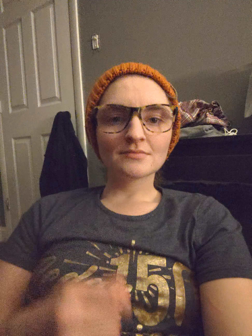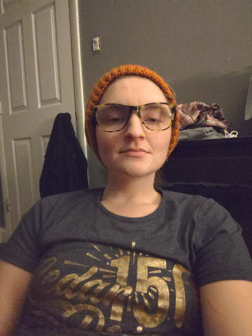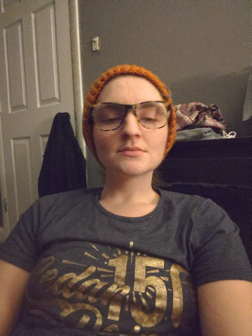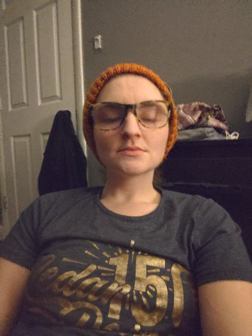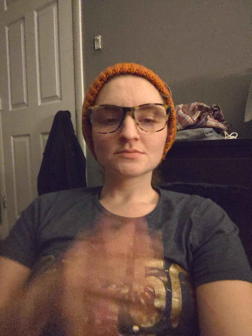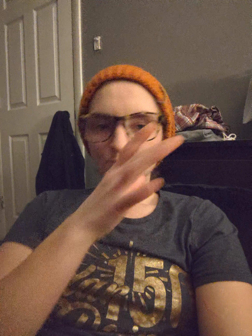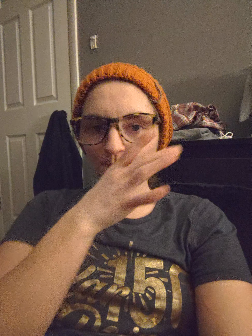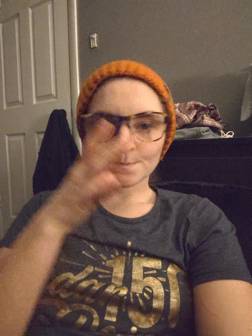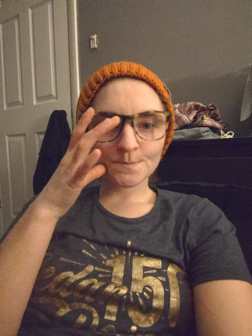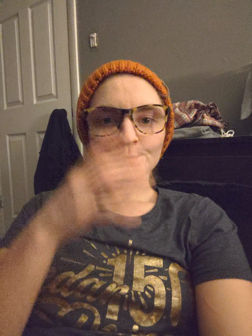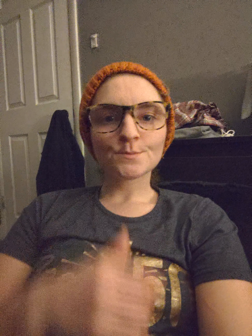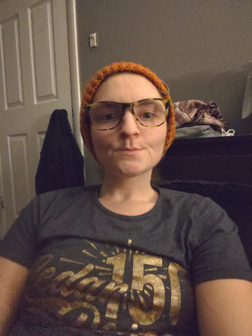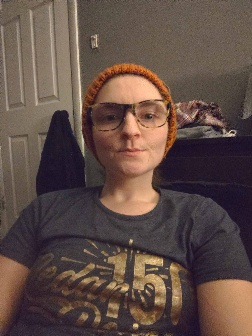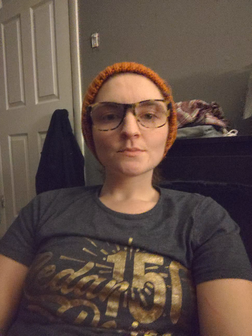farm